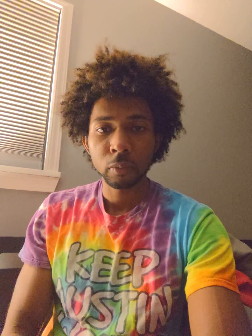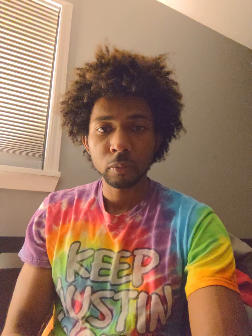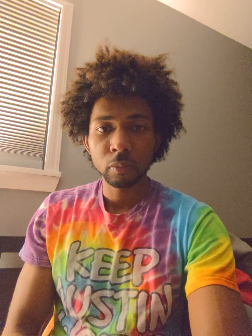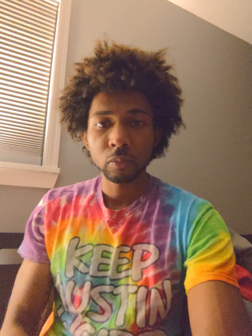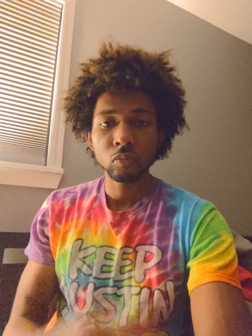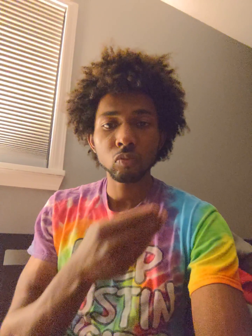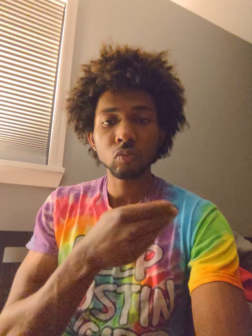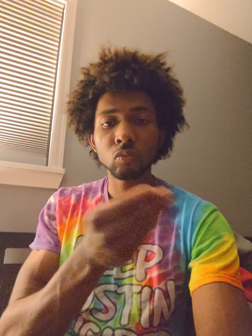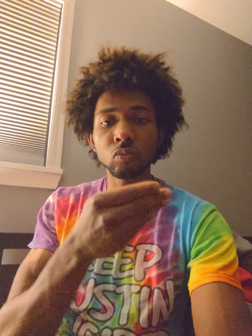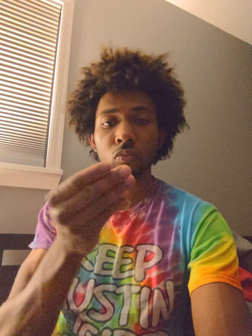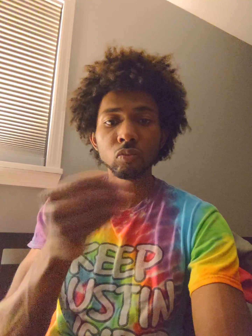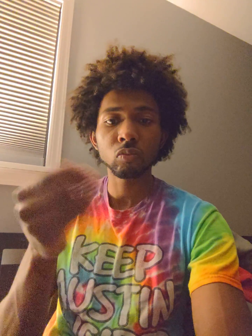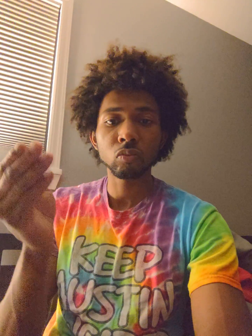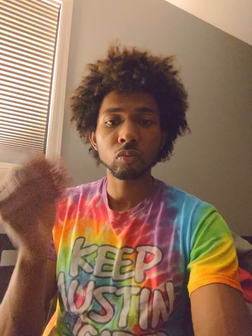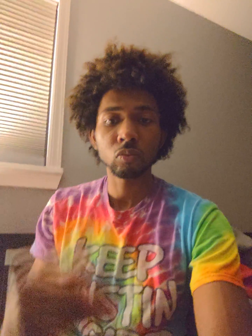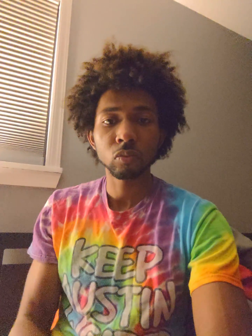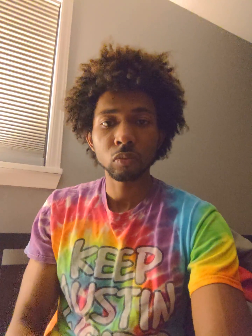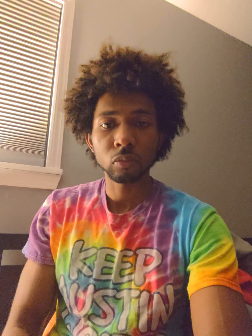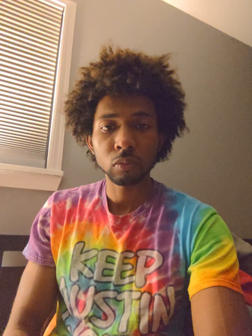shopping